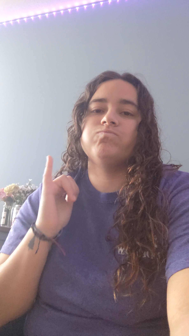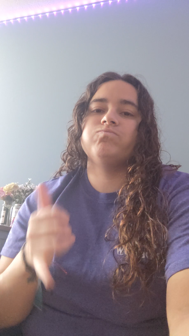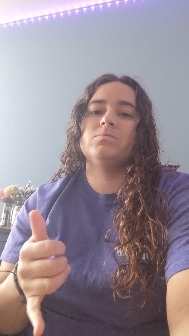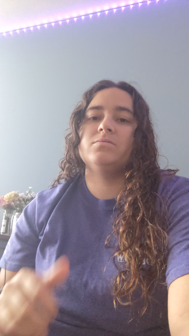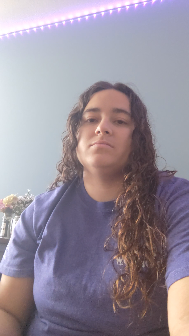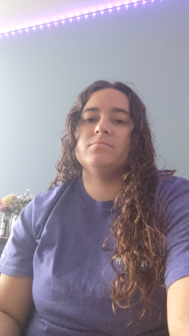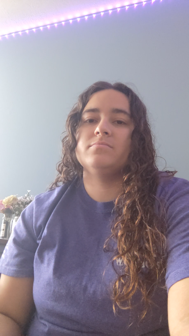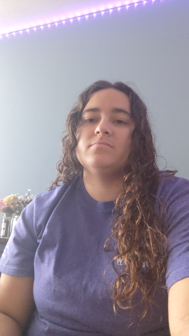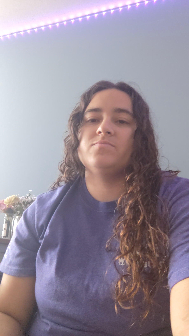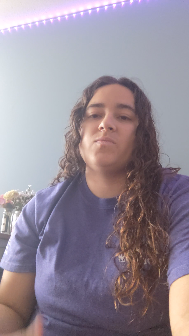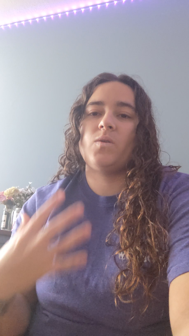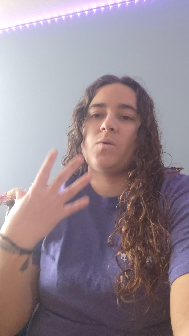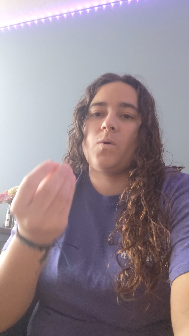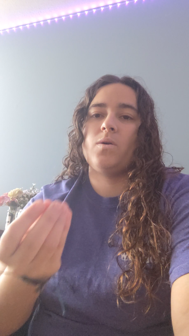got to